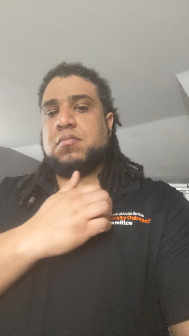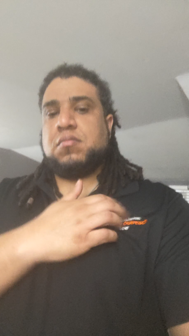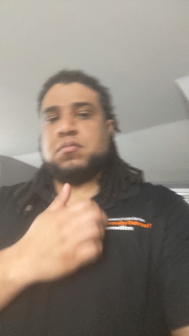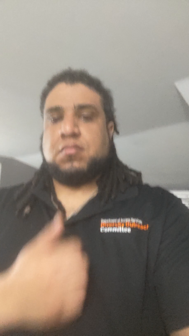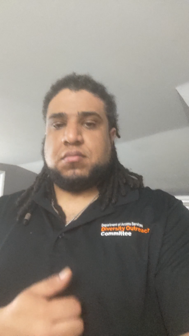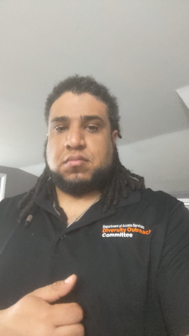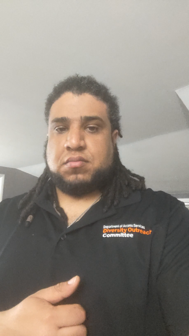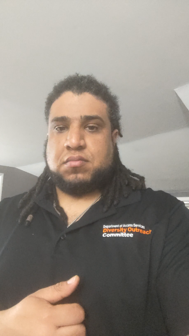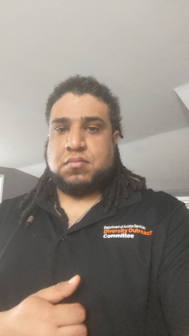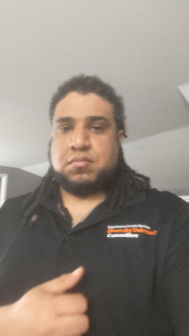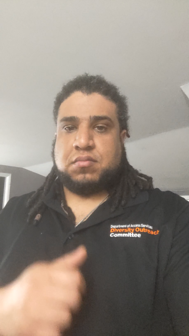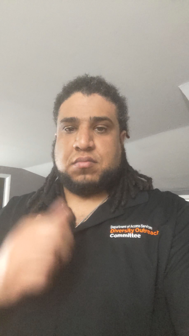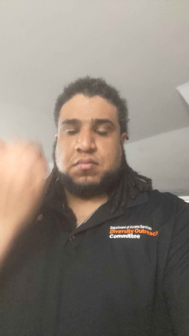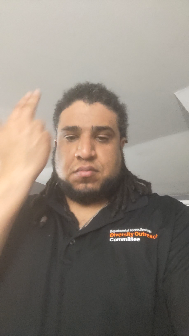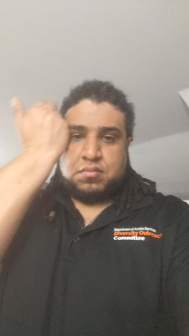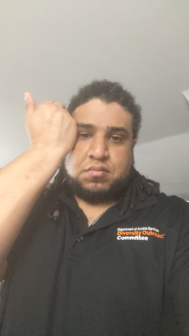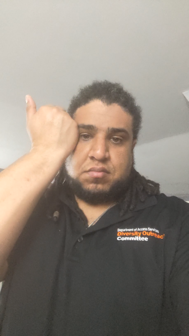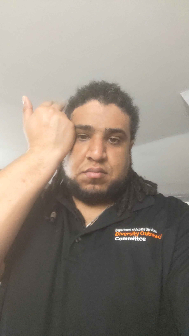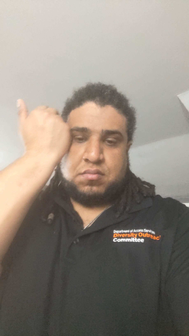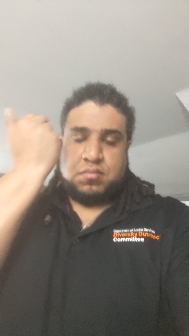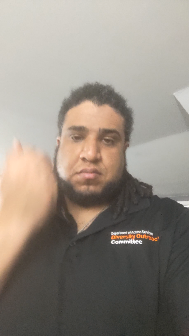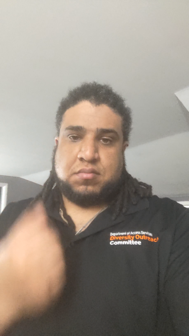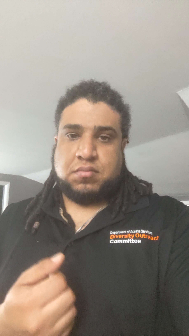bunny